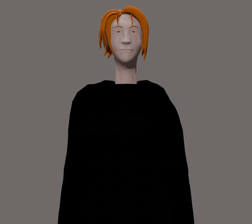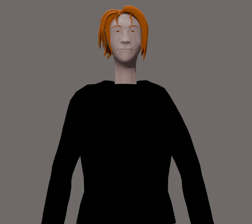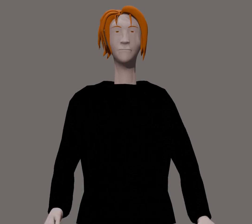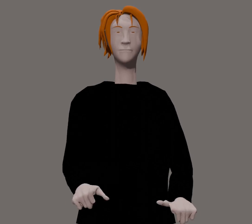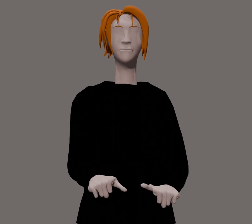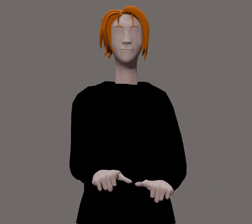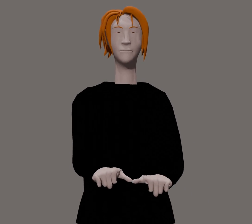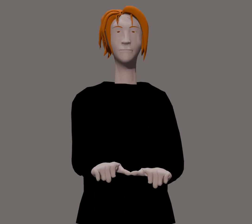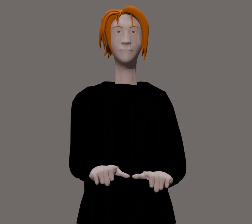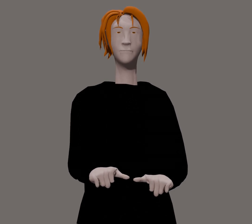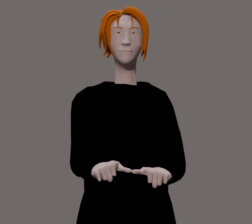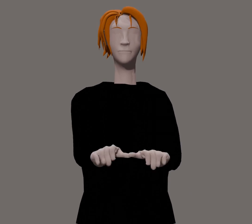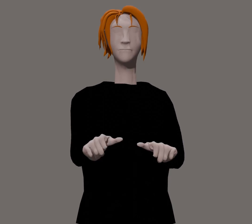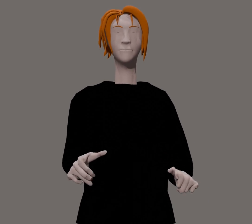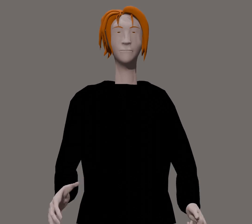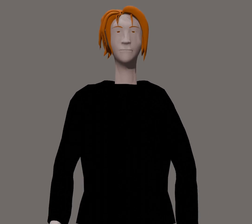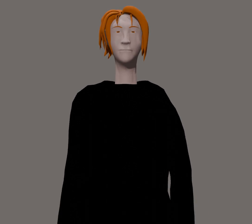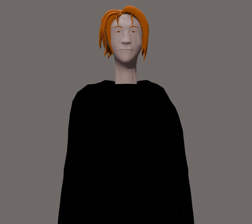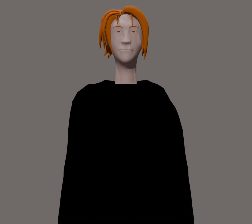Constant